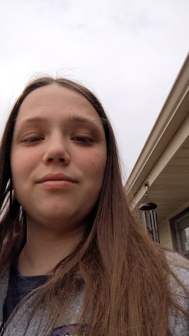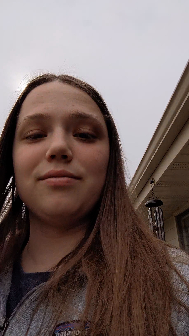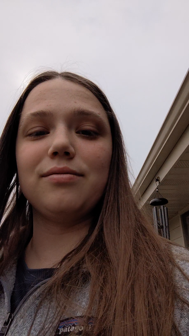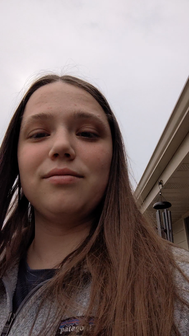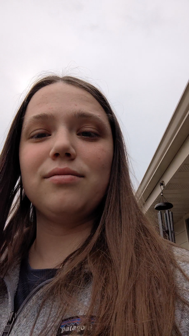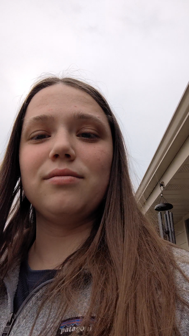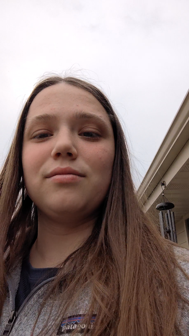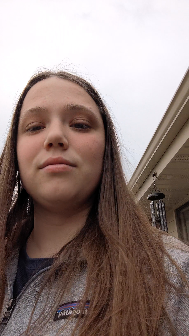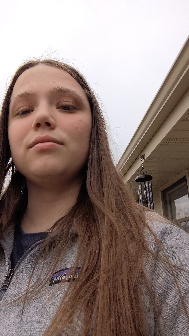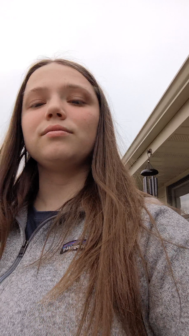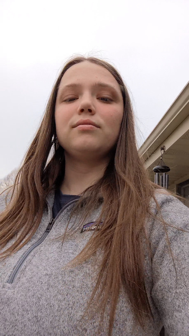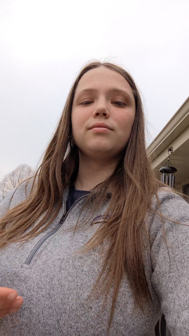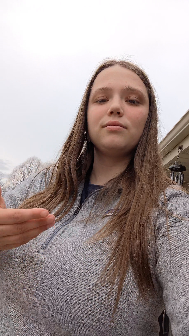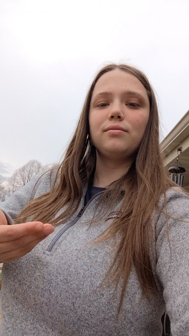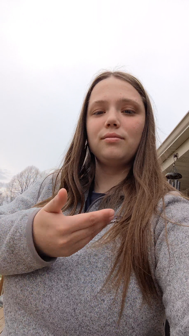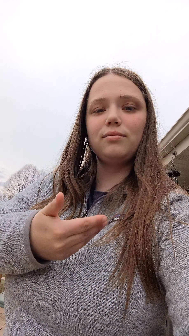baby